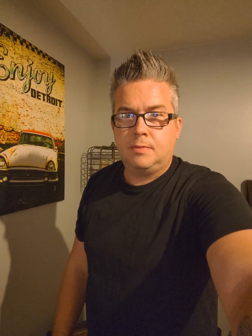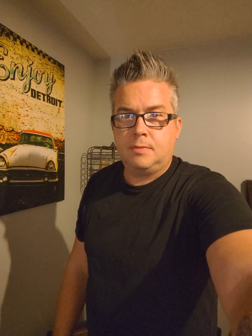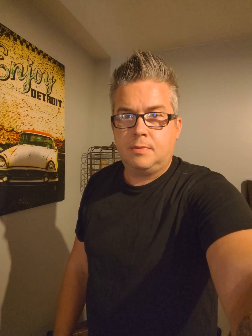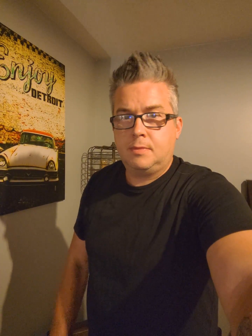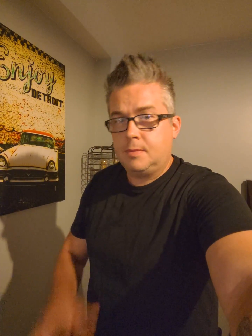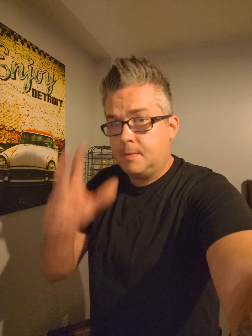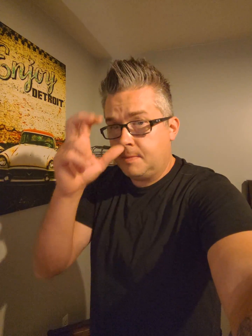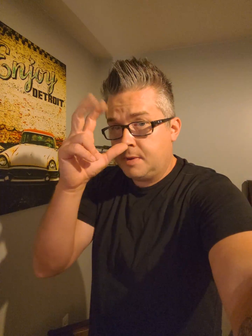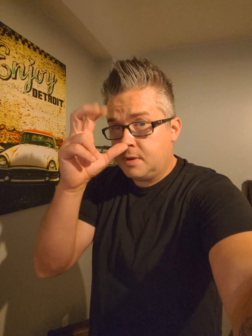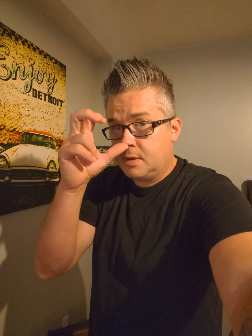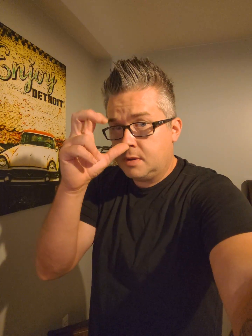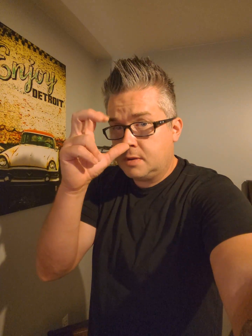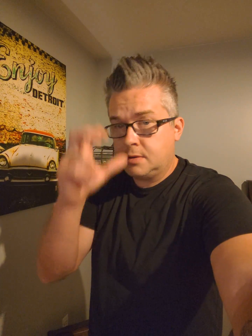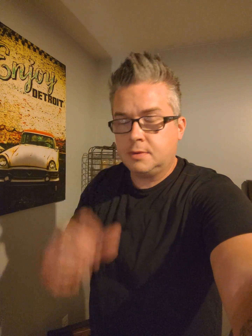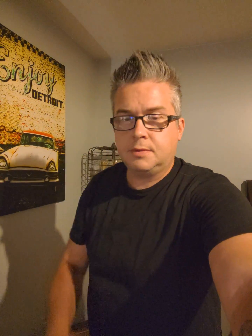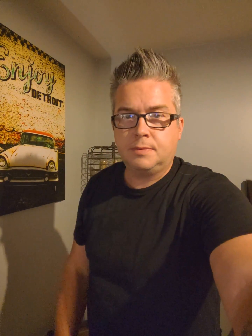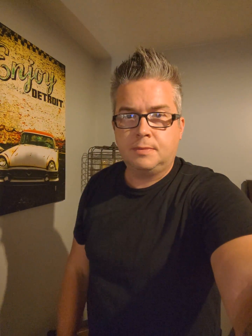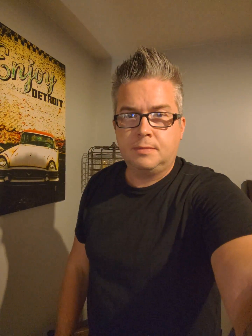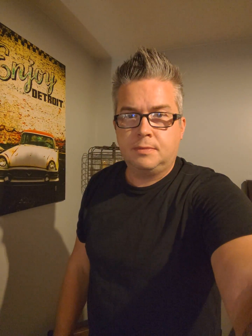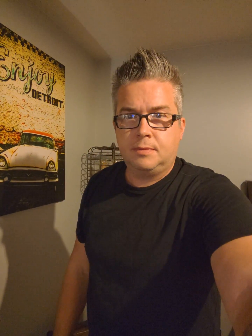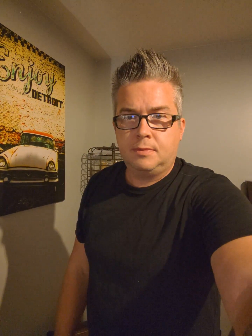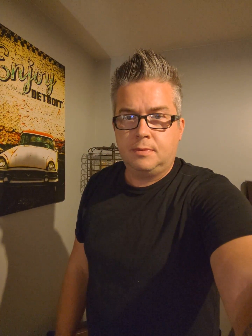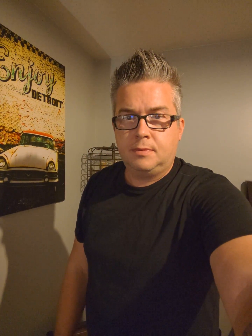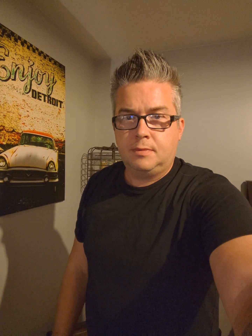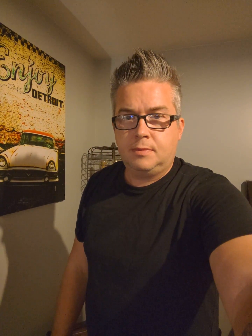ant